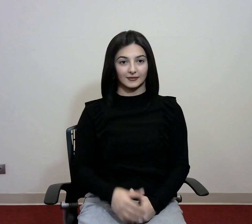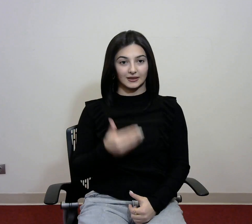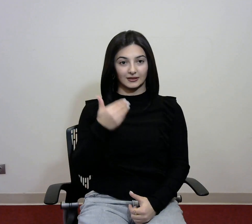siz